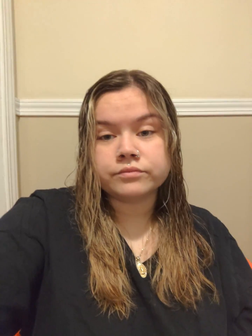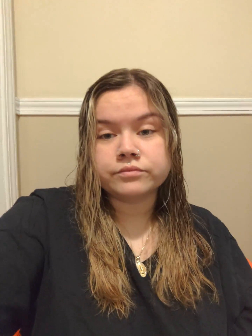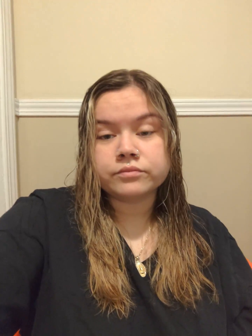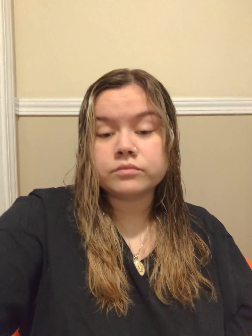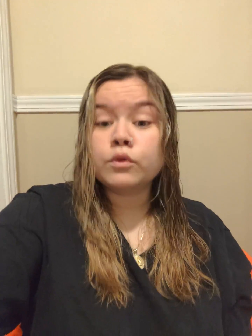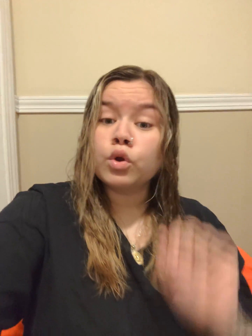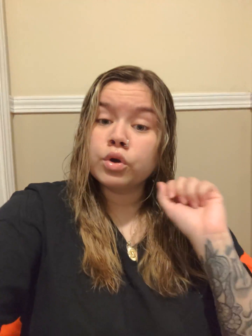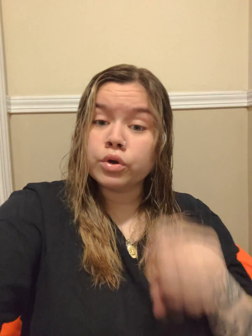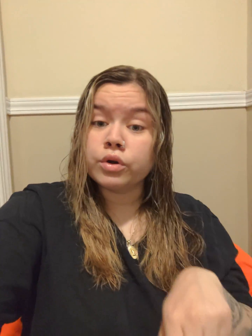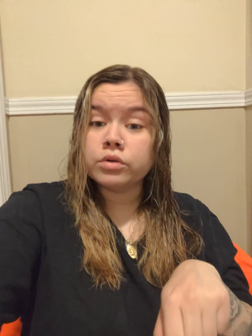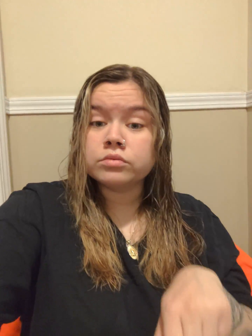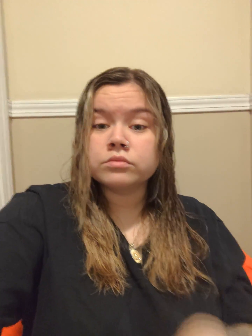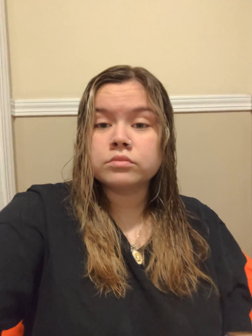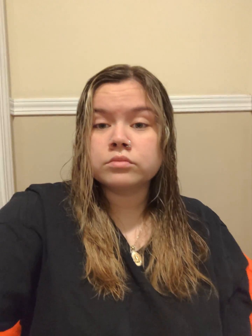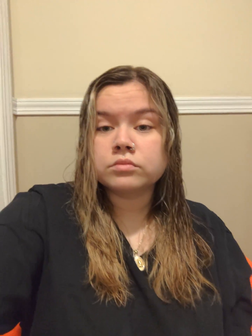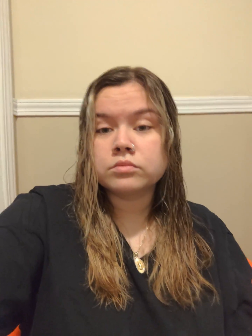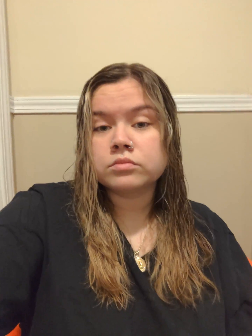could